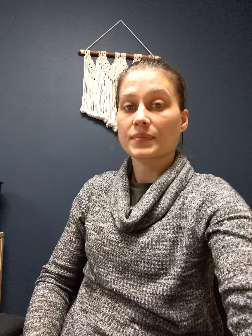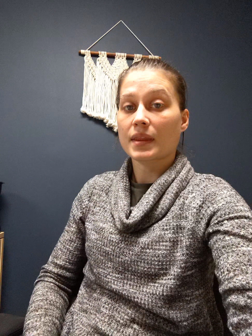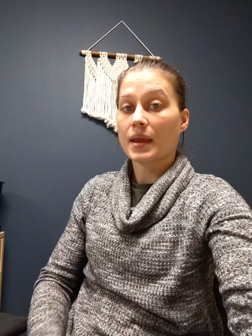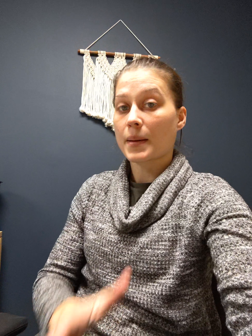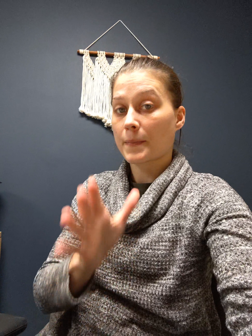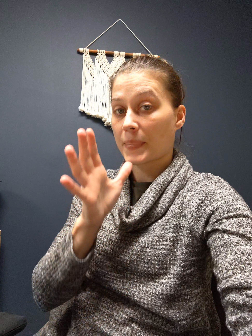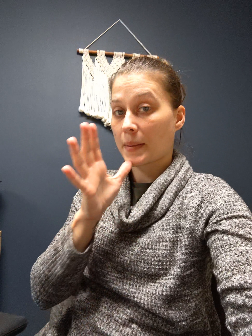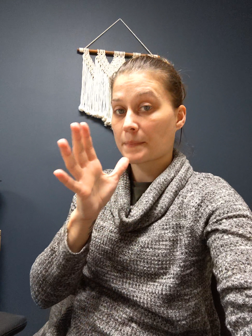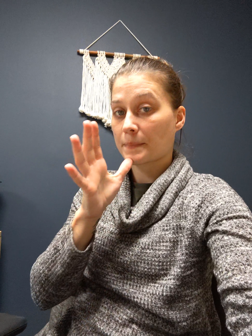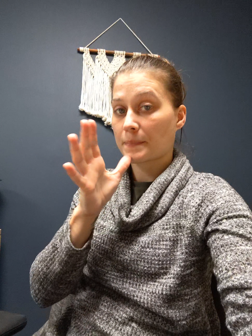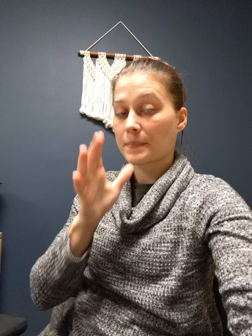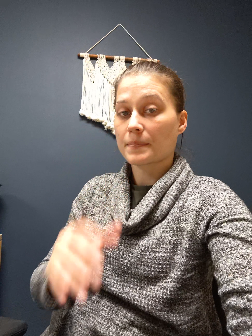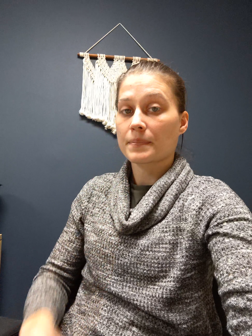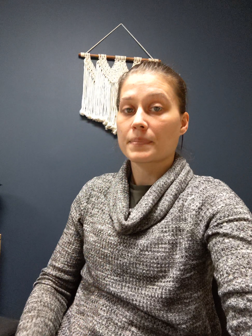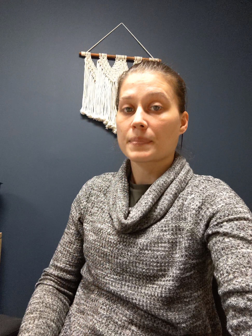mom